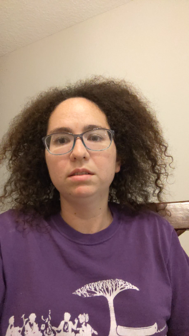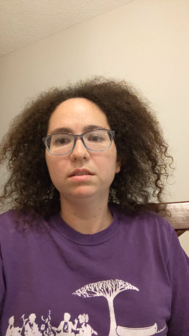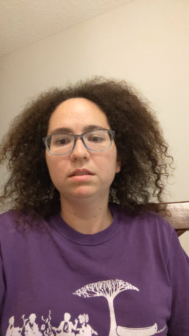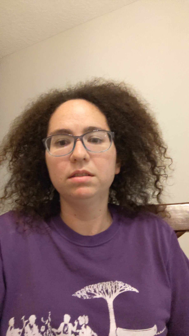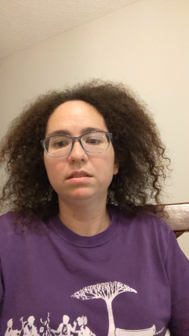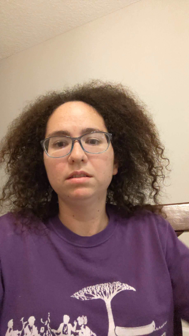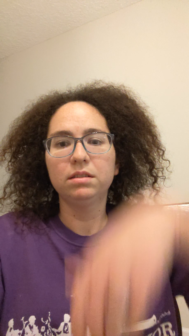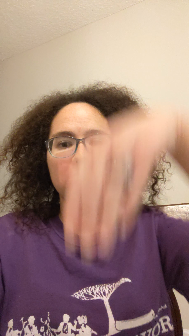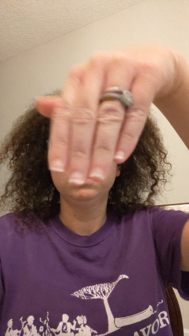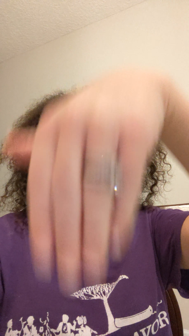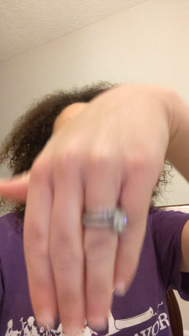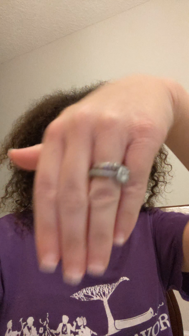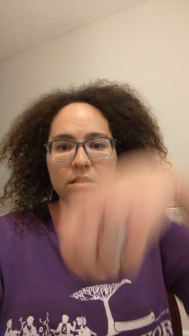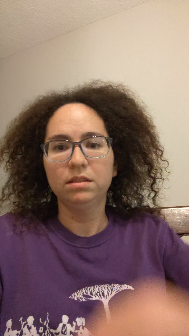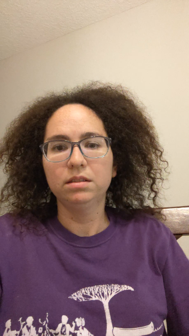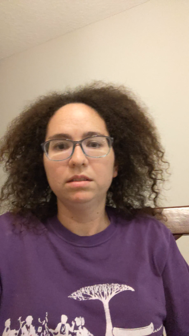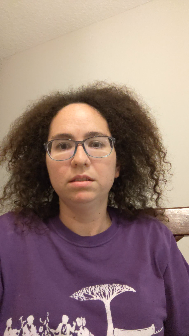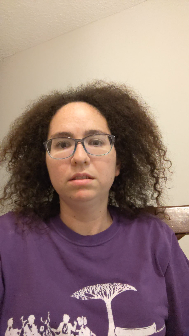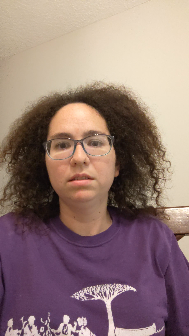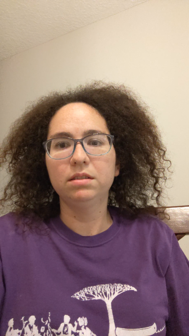night night